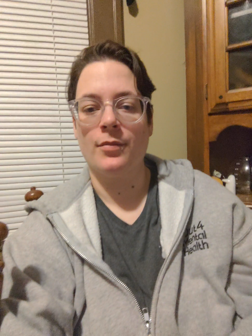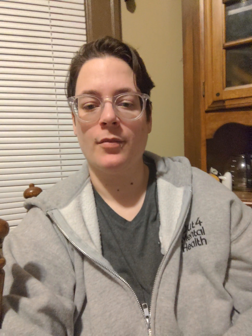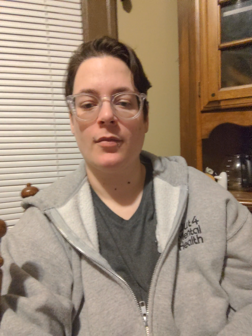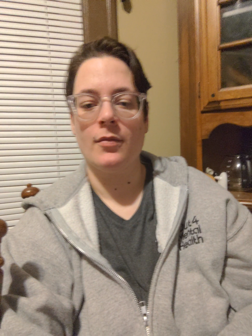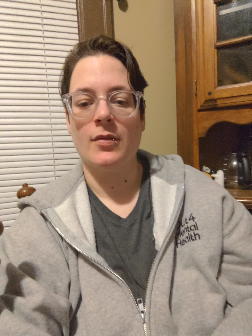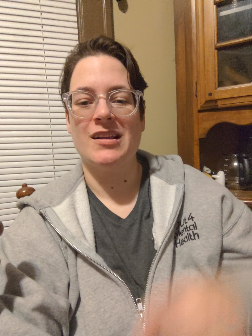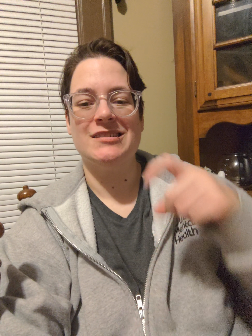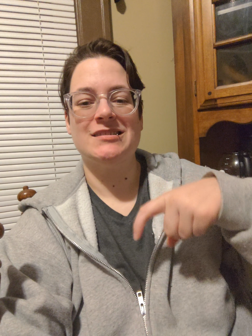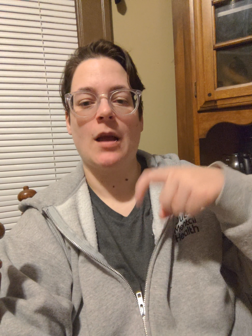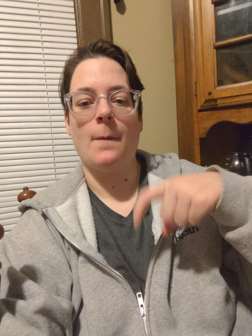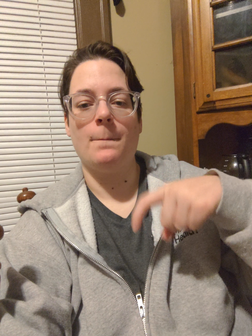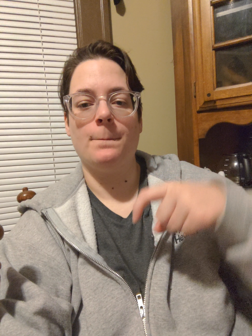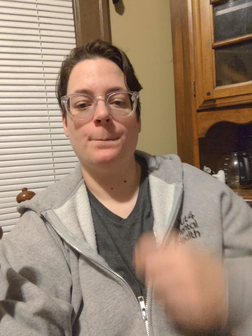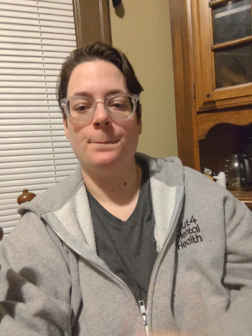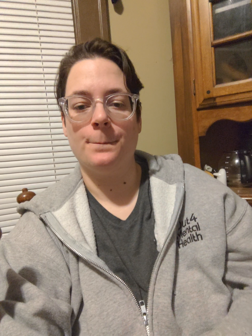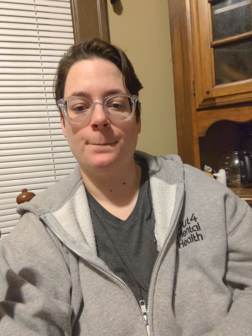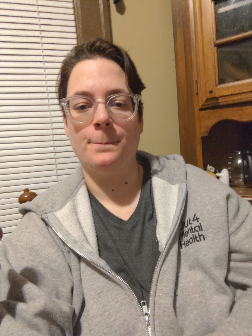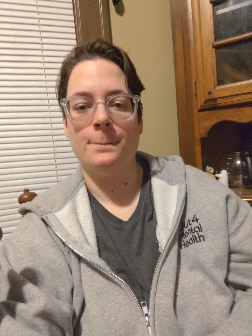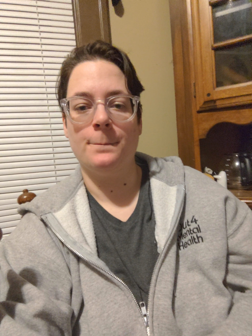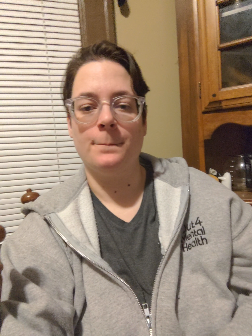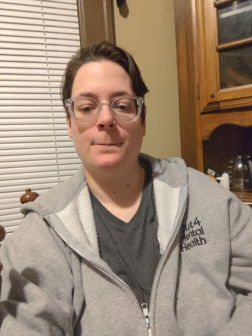time